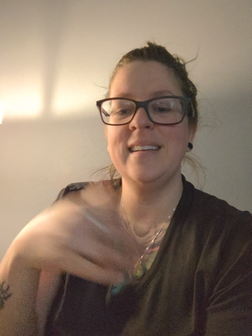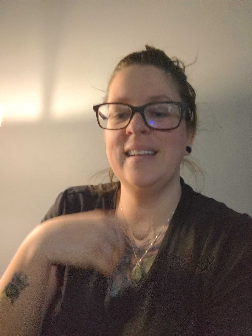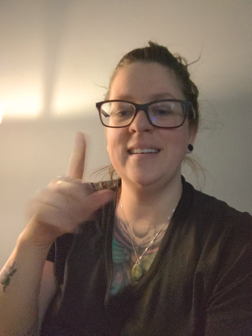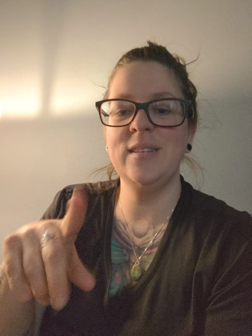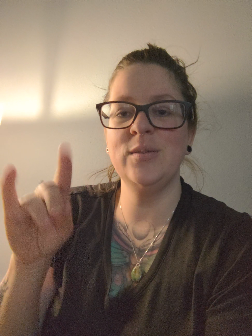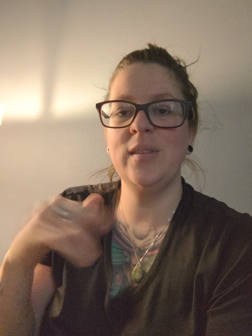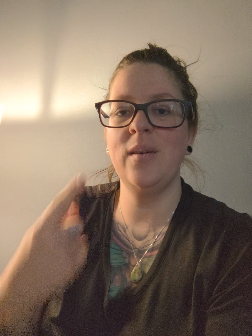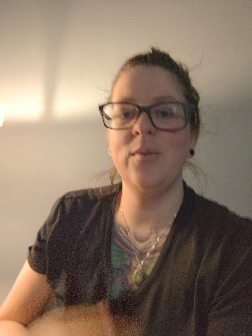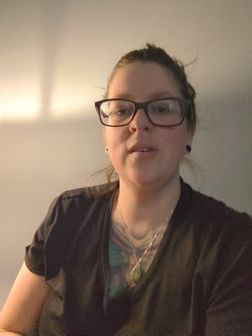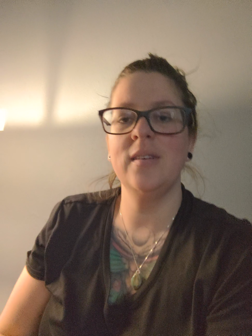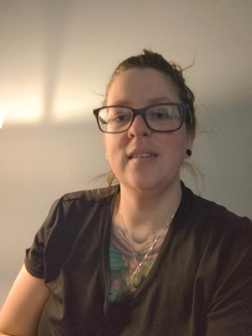mitten